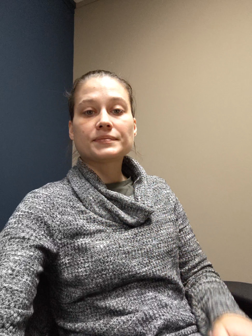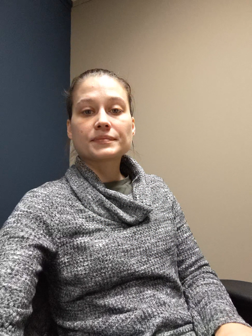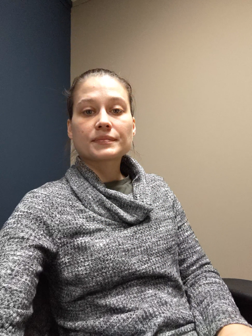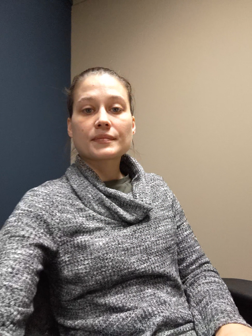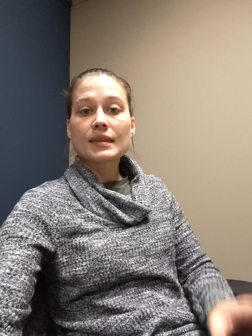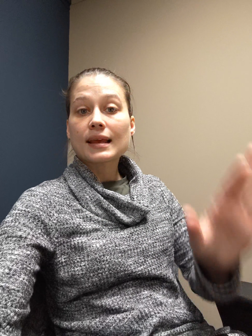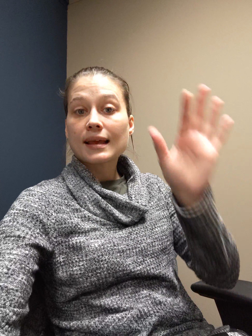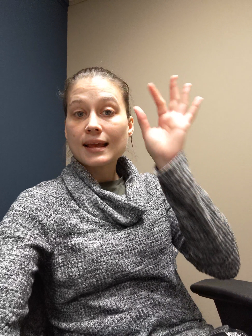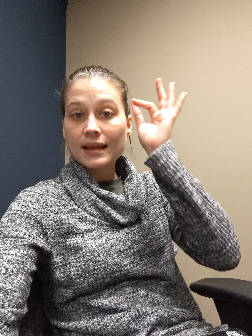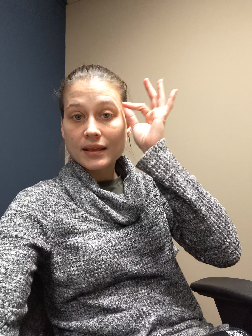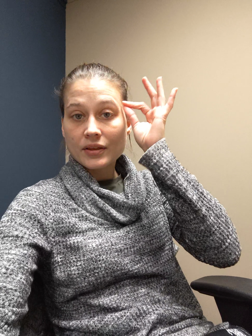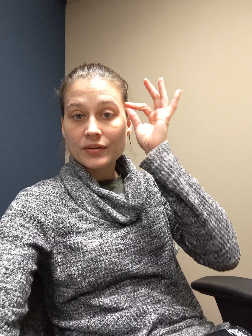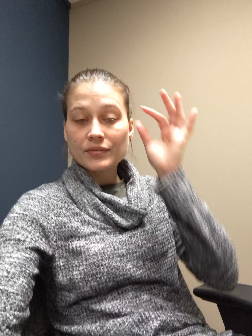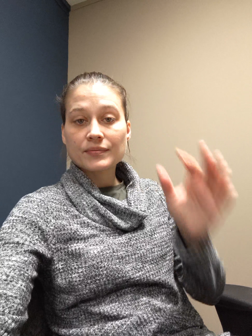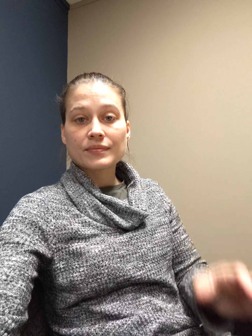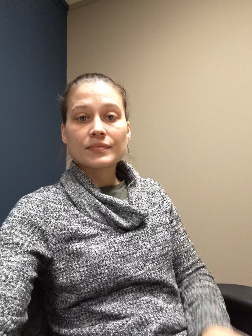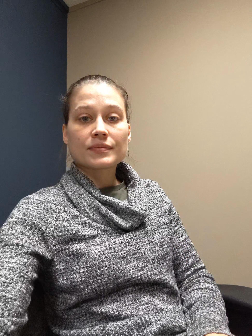hair